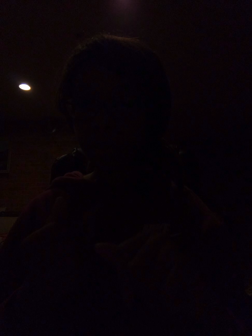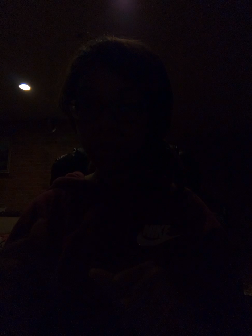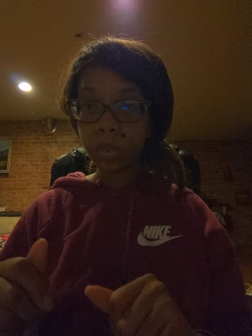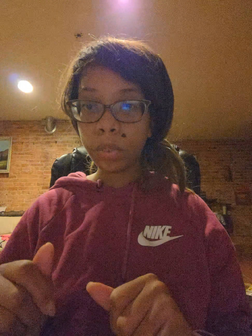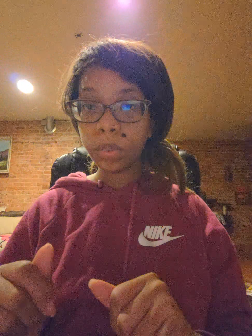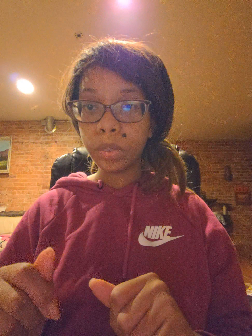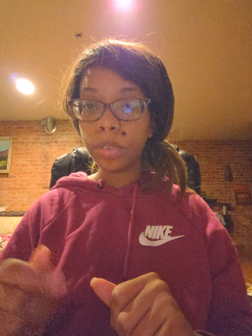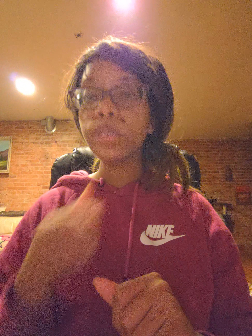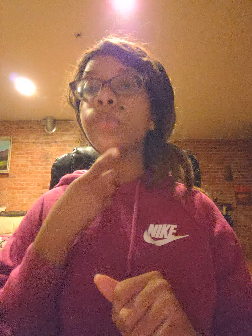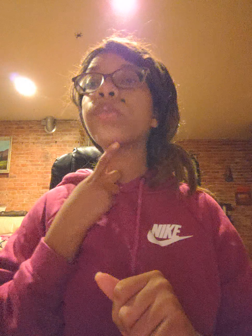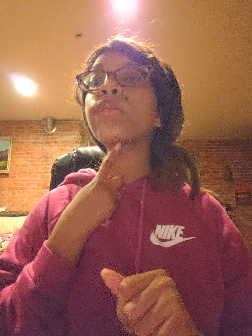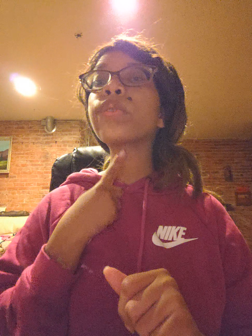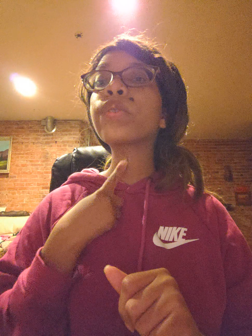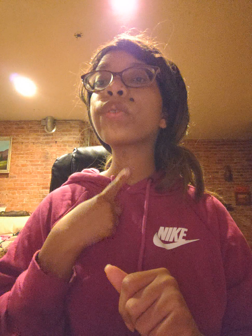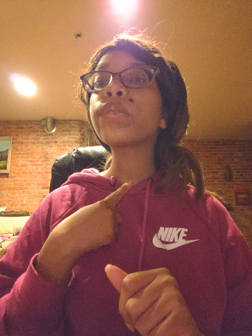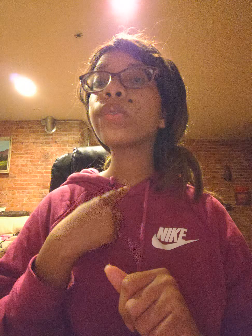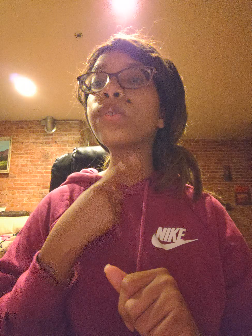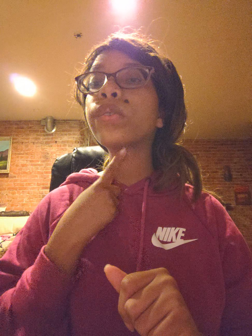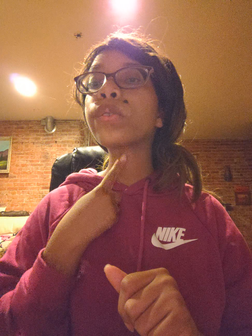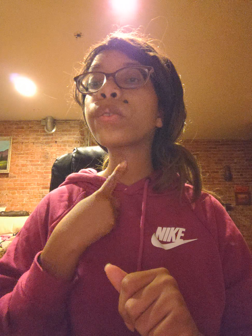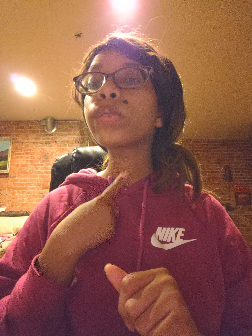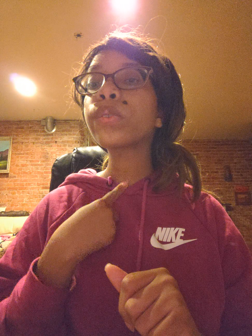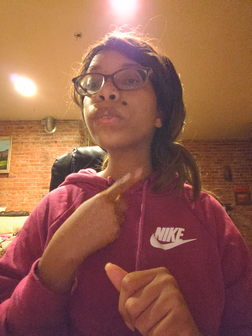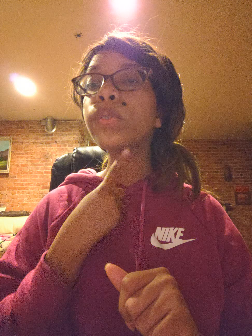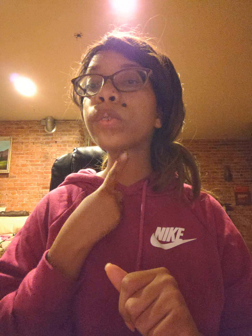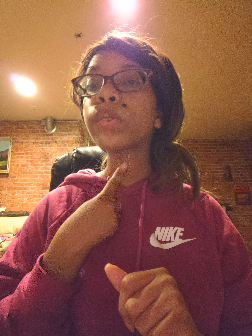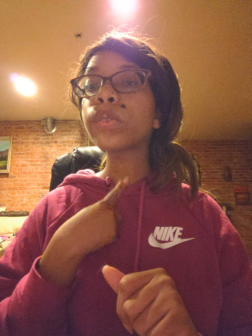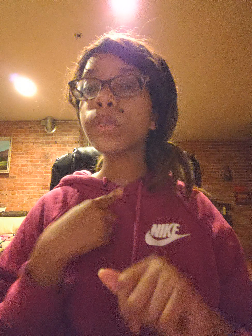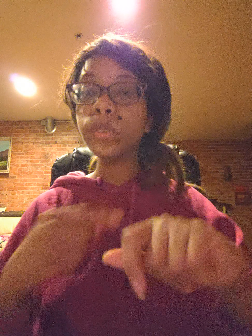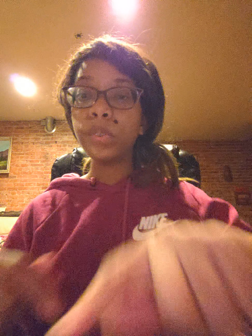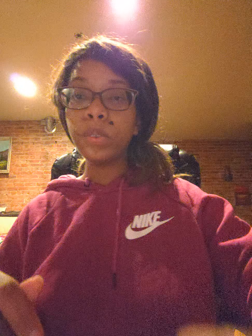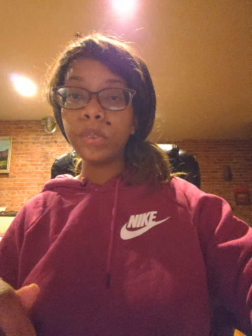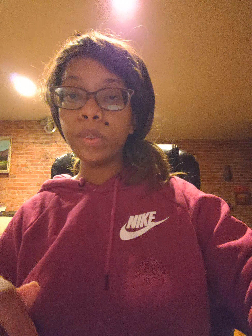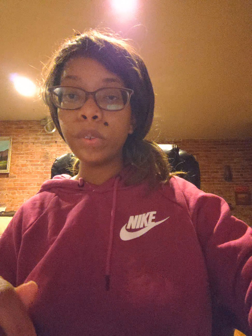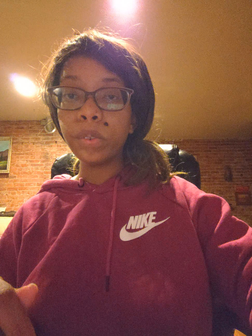thirsty